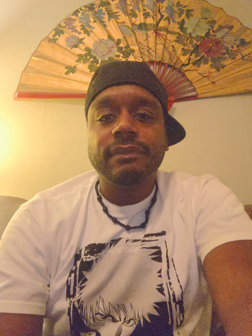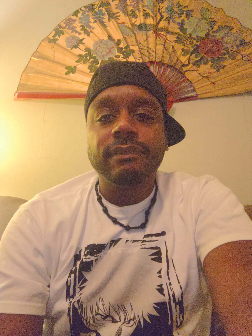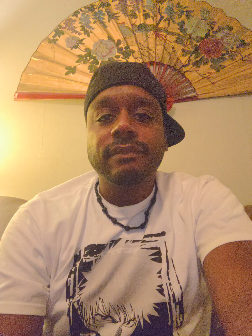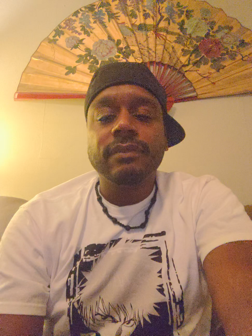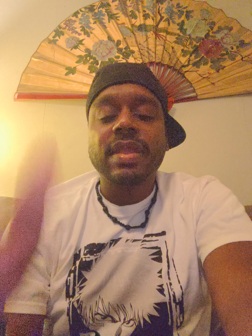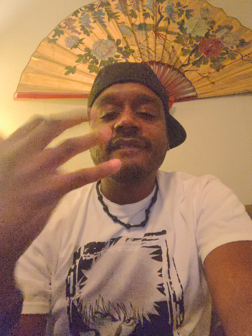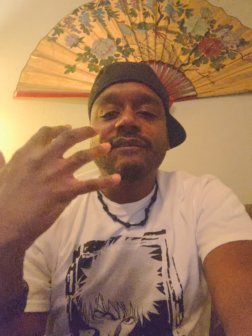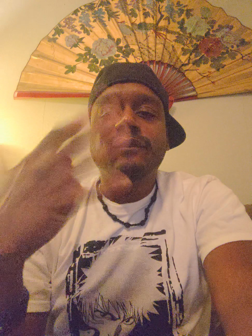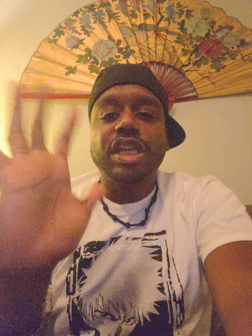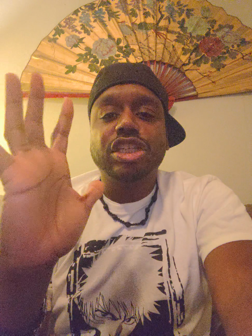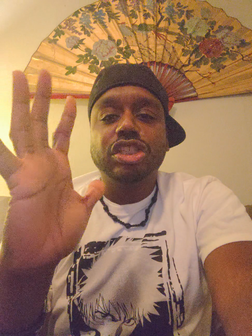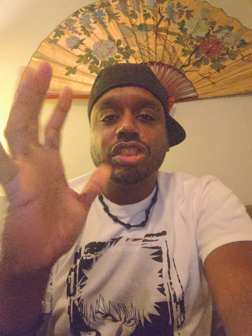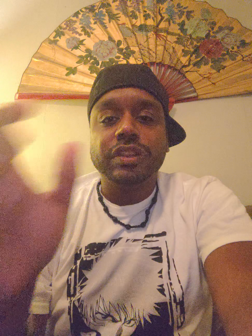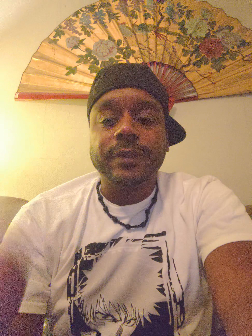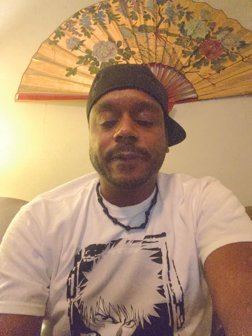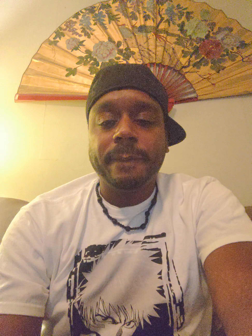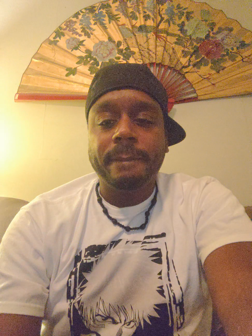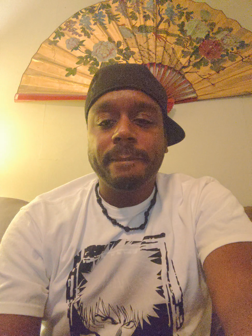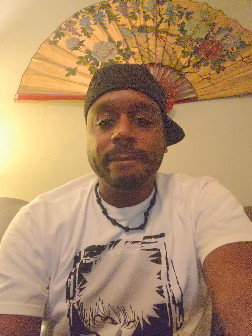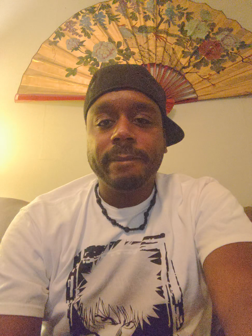finish